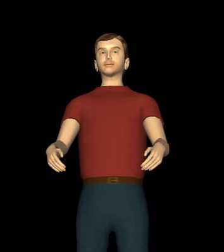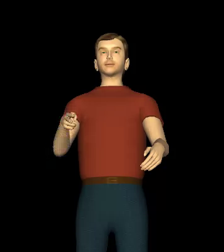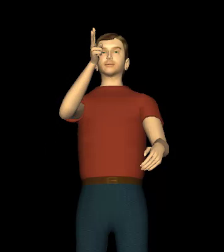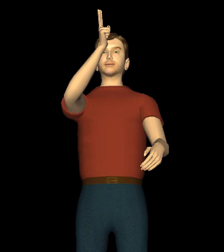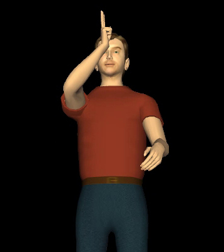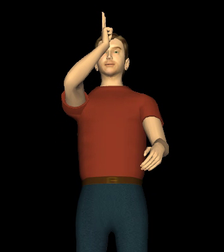غبي